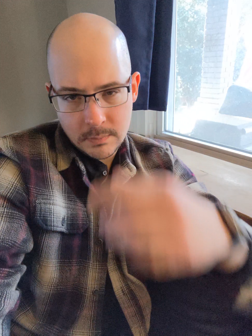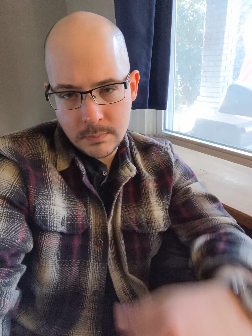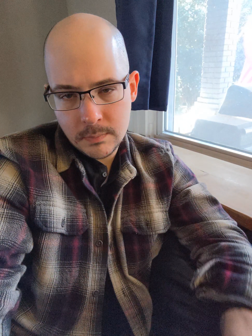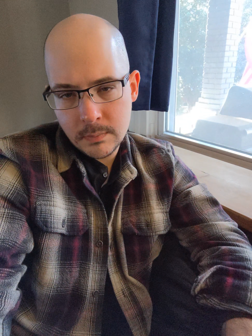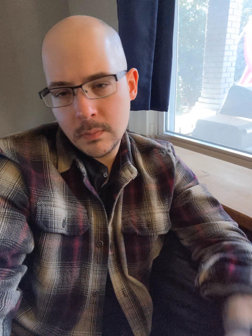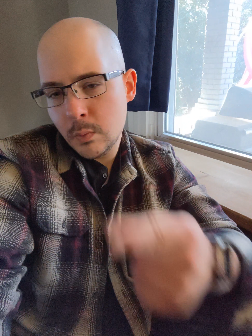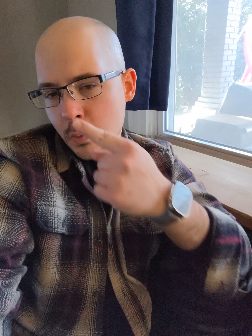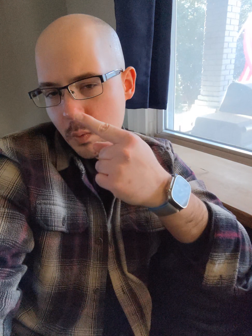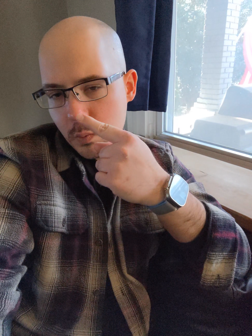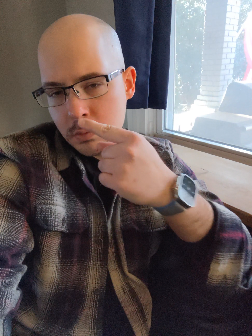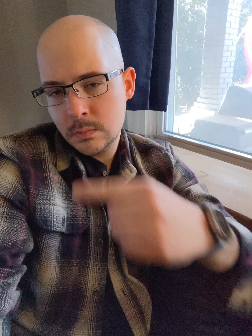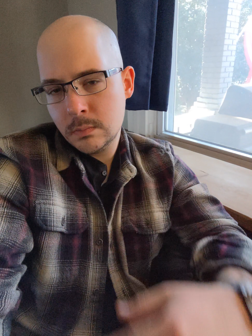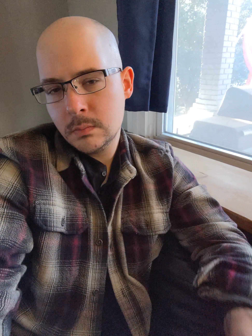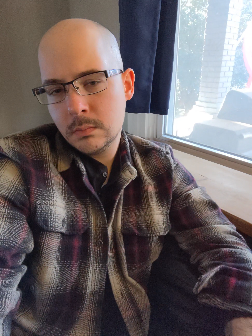nose